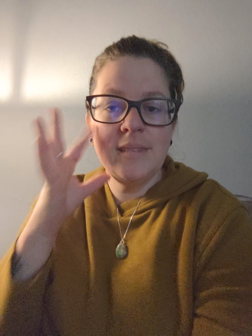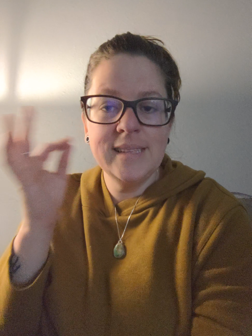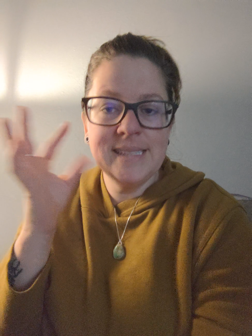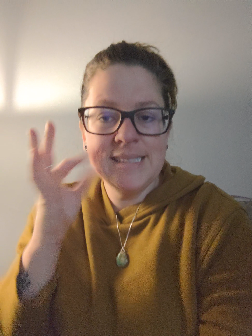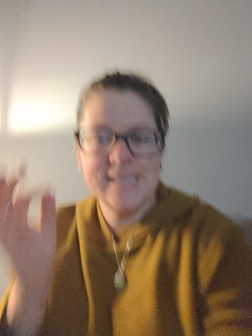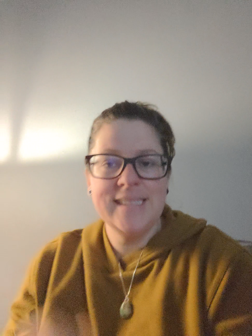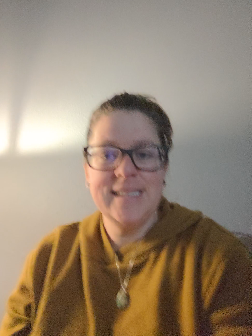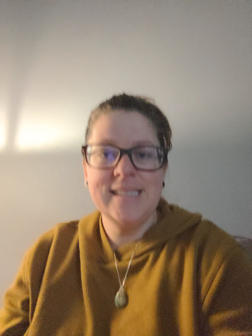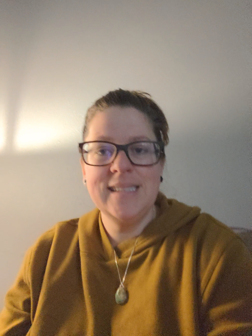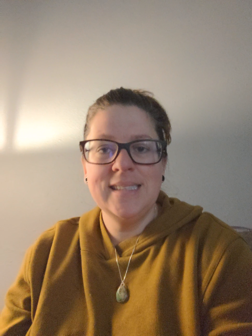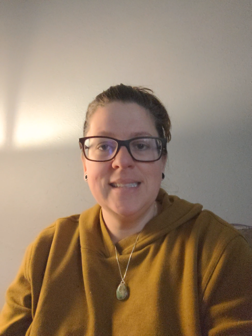kitty